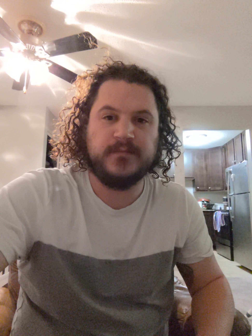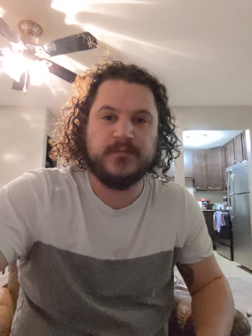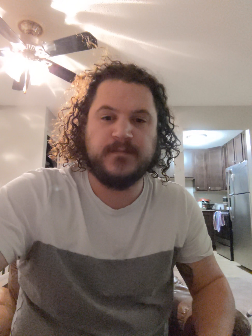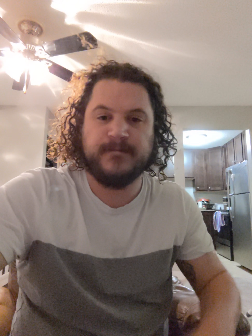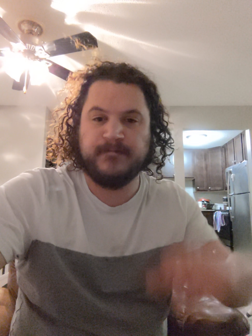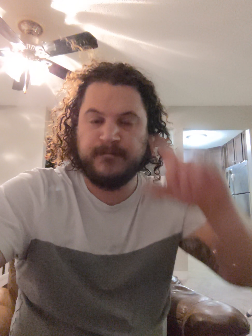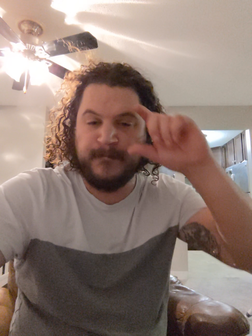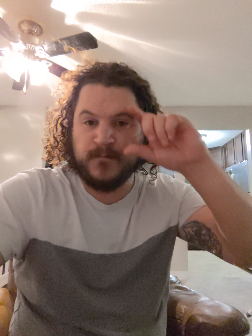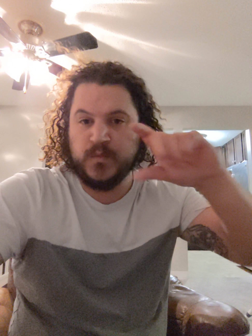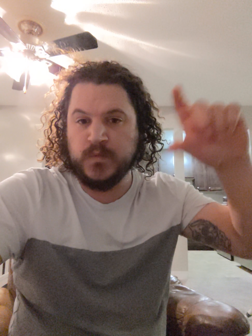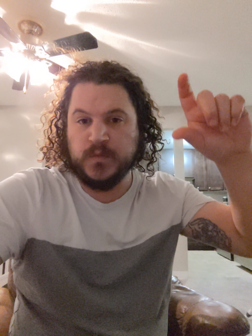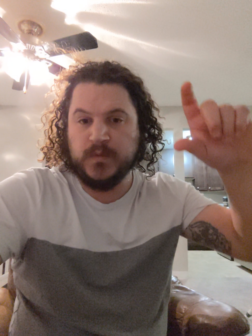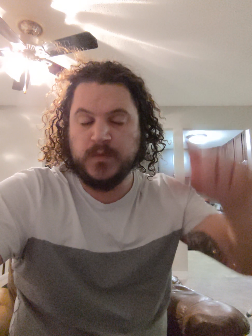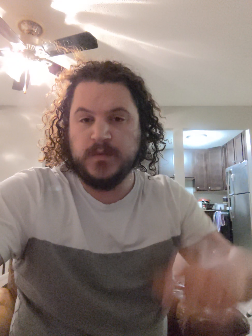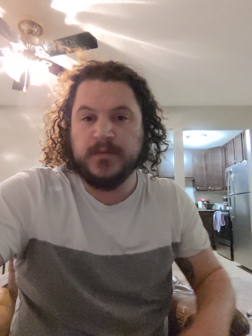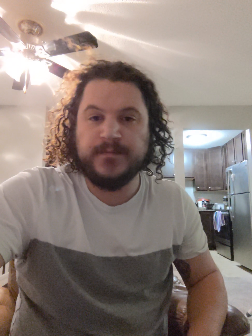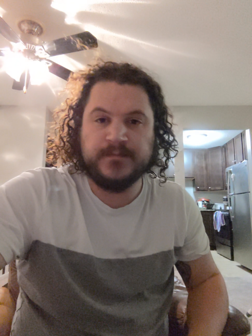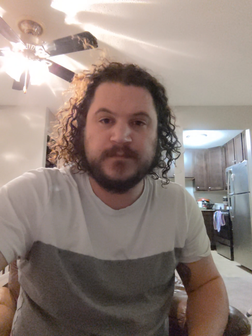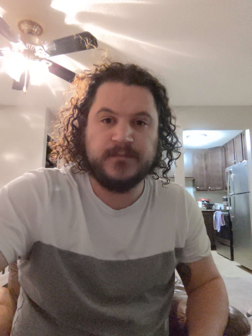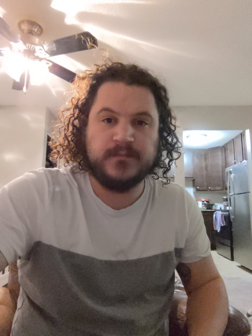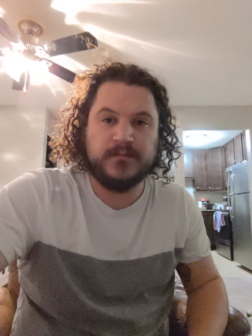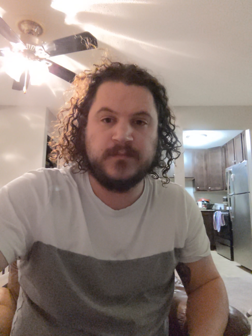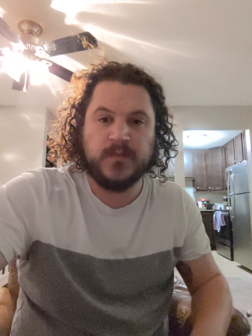moon